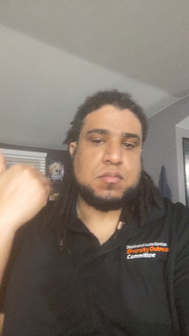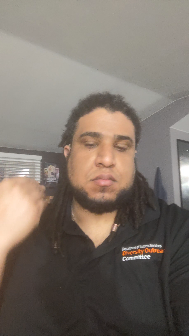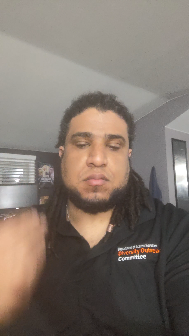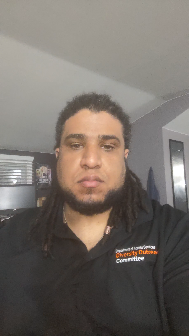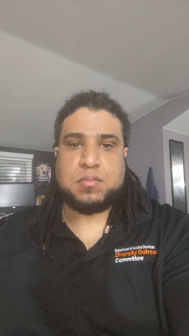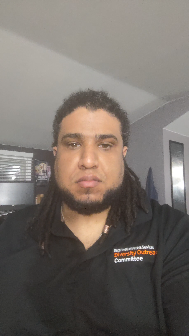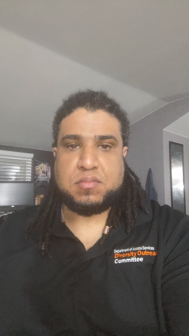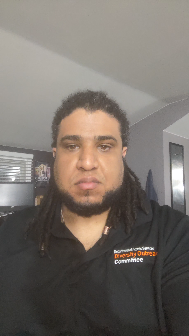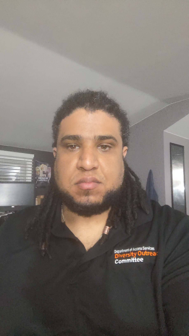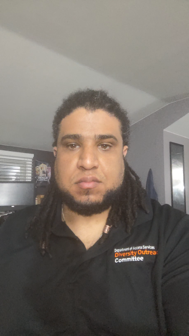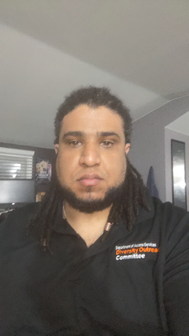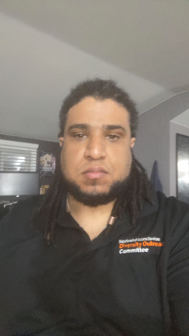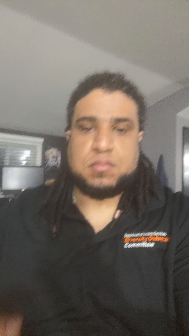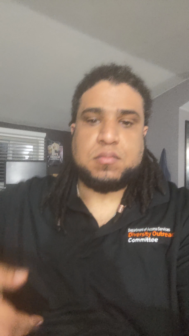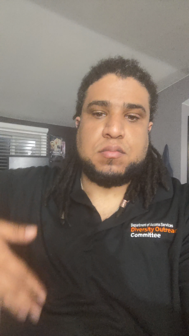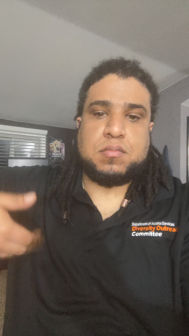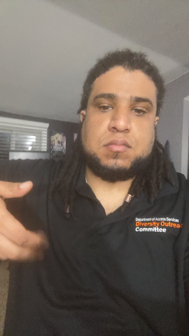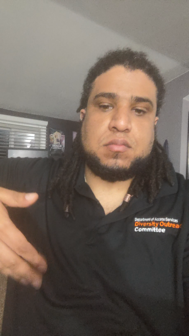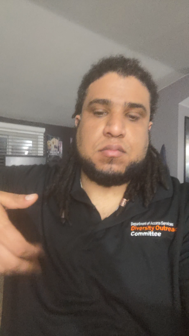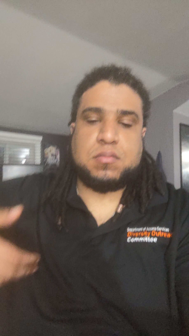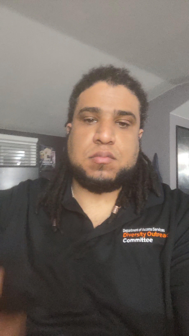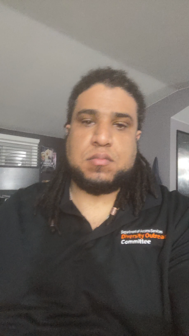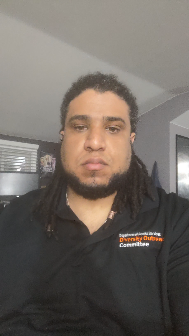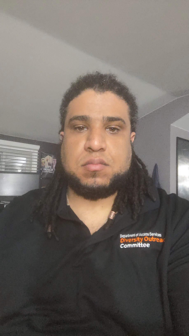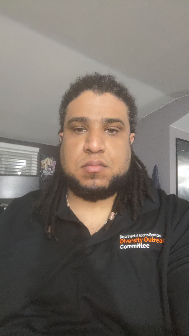monkey